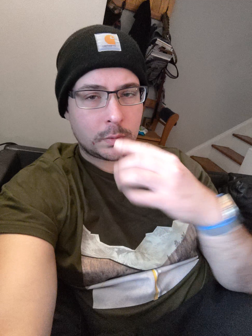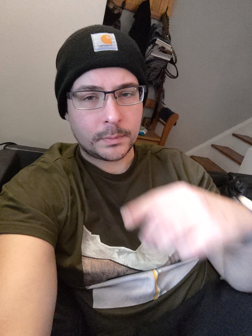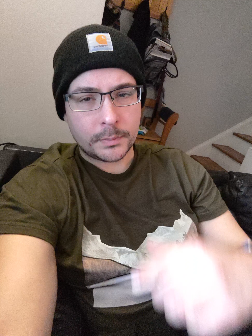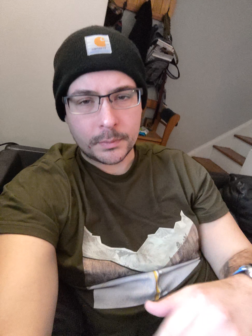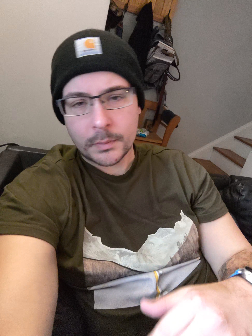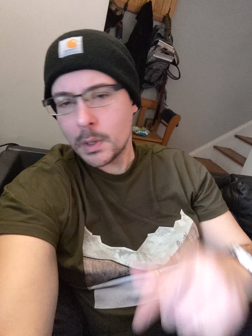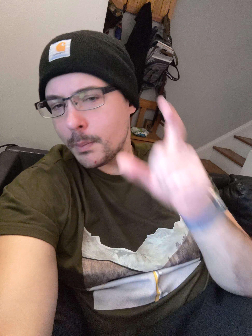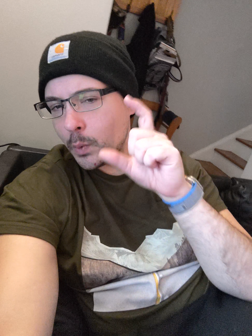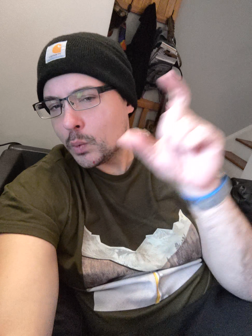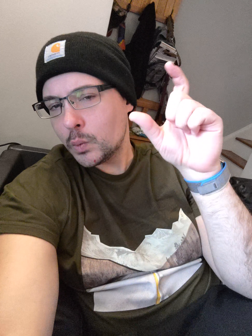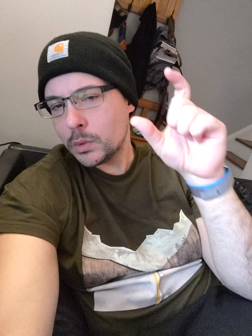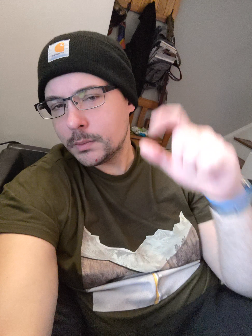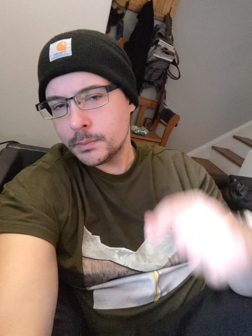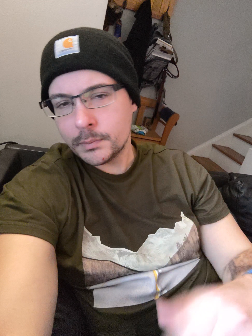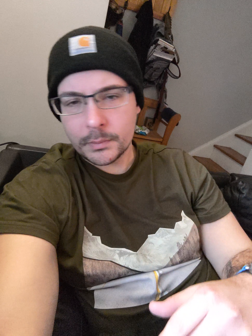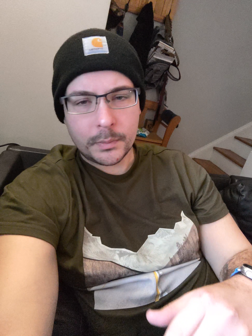moon